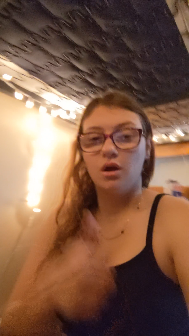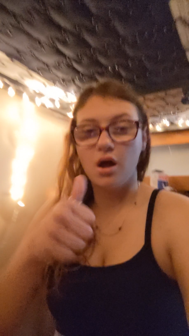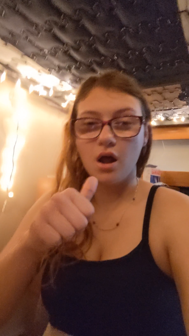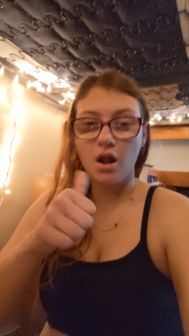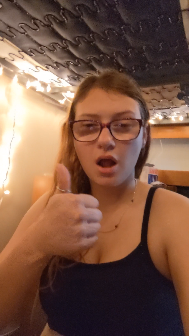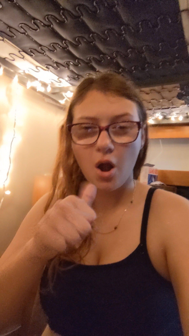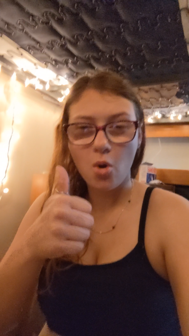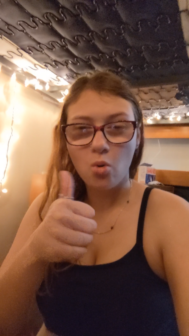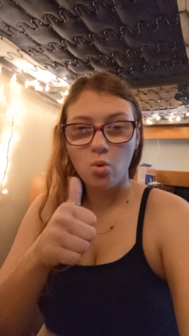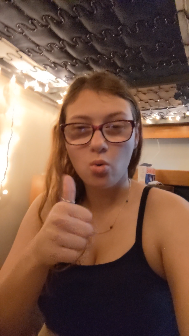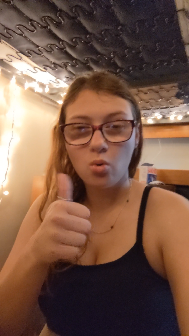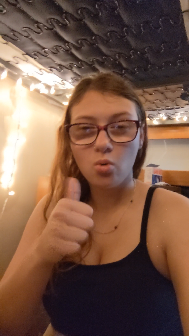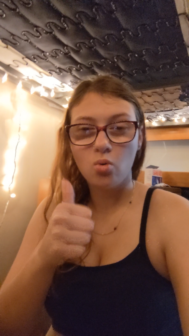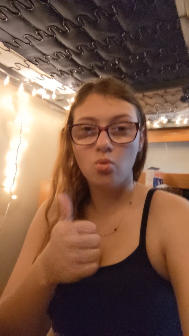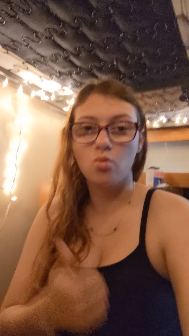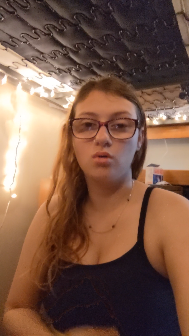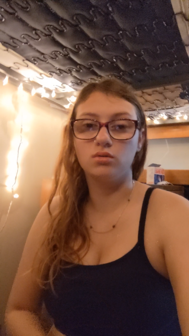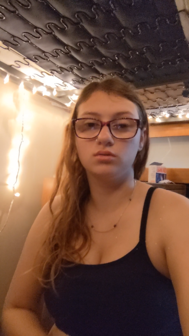how